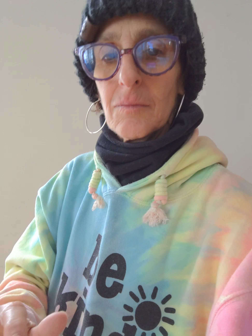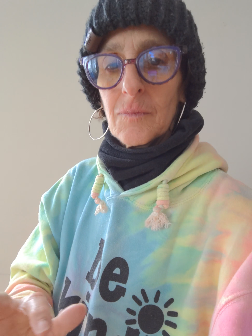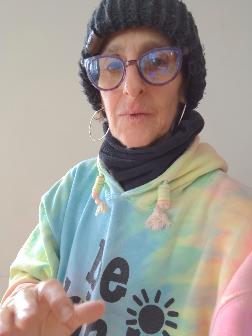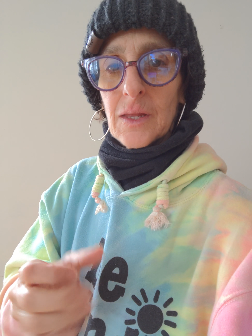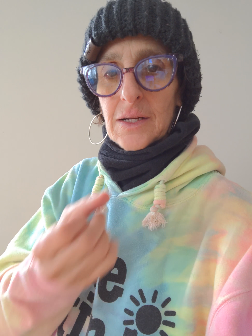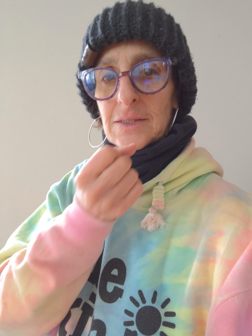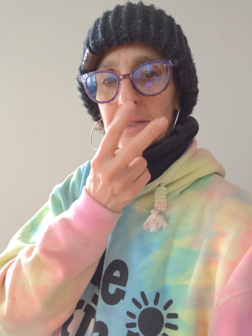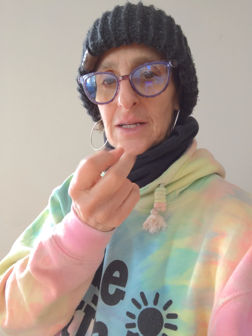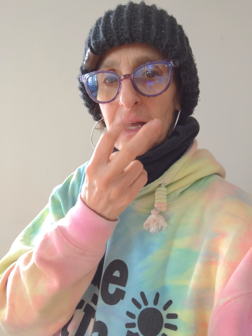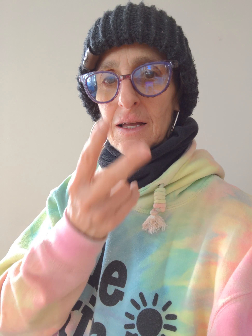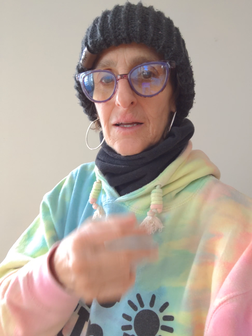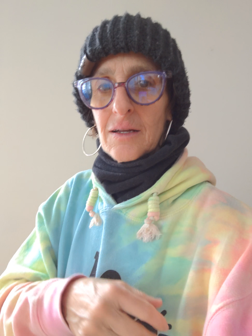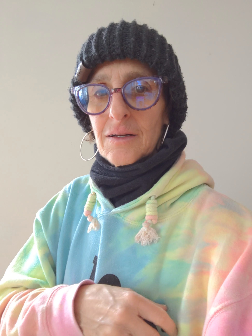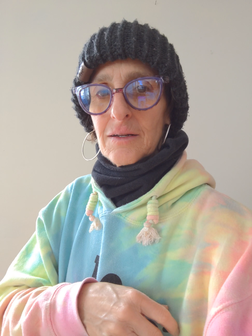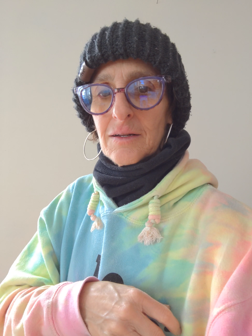snack